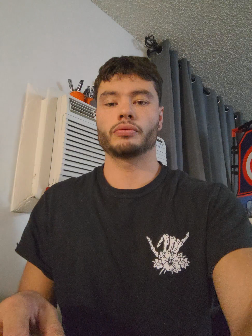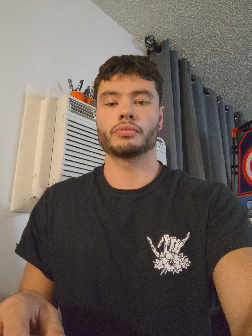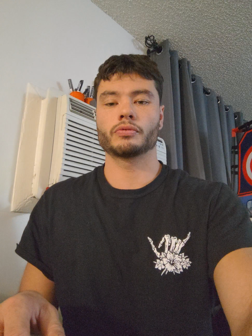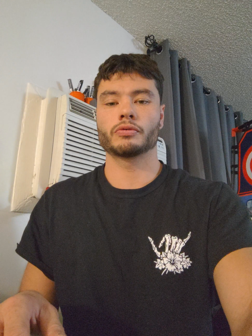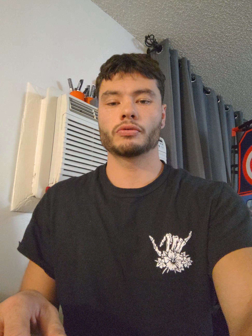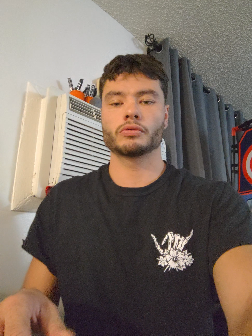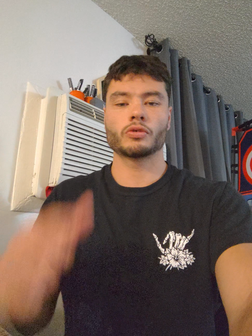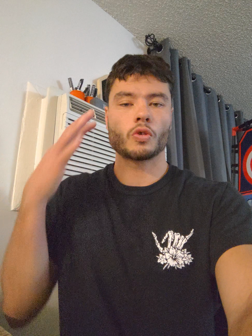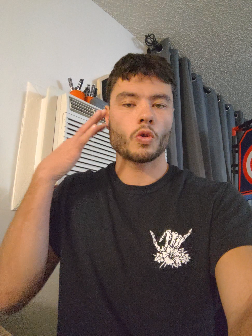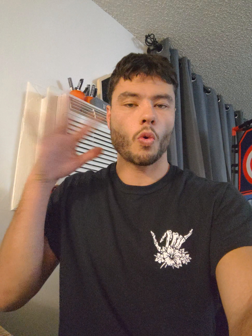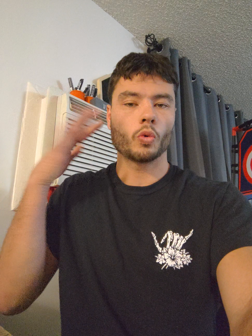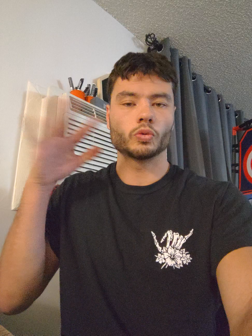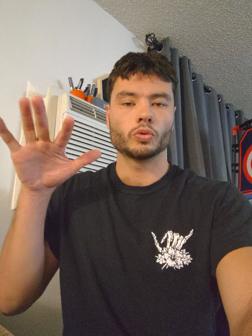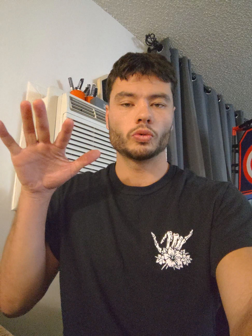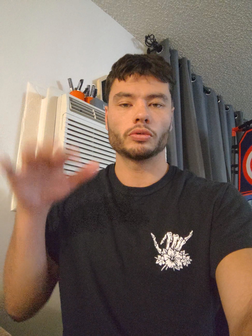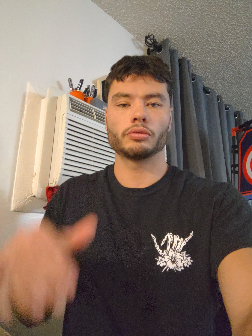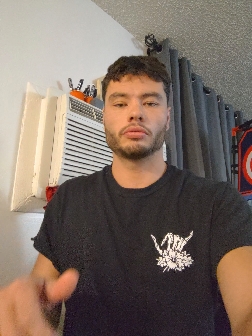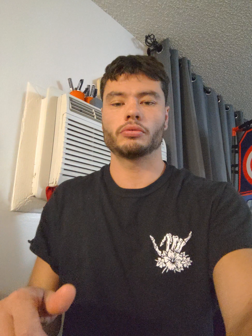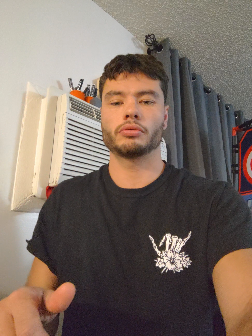noisy